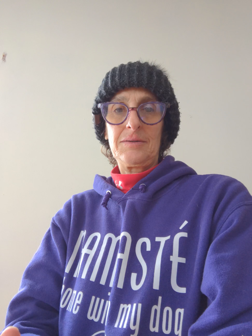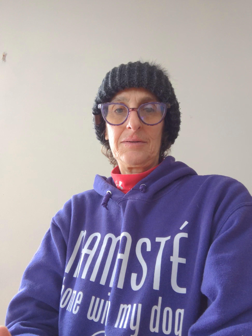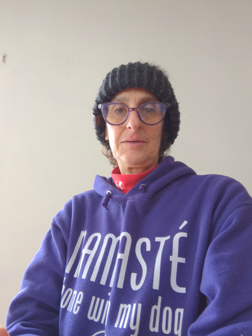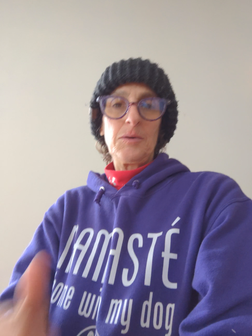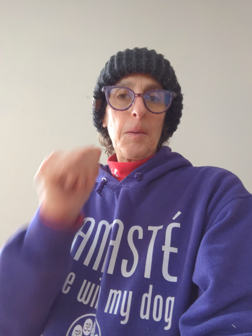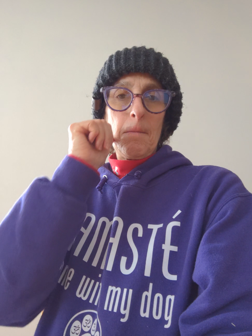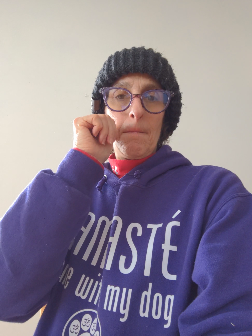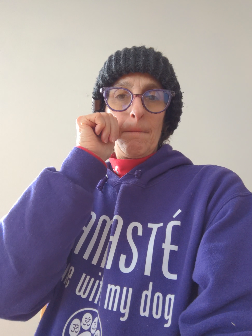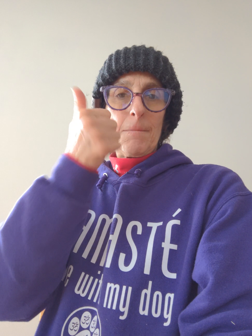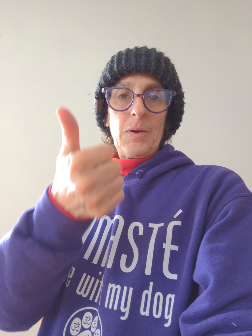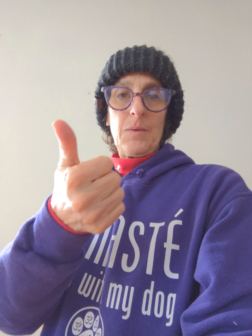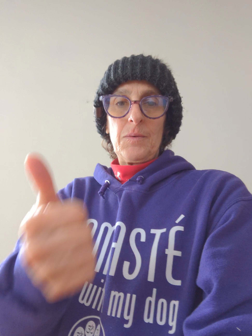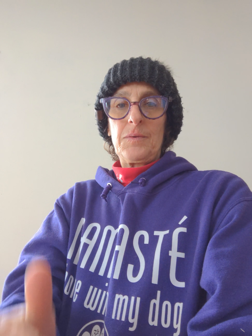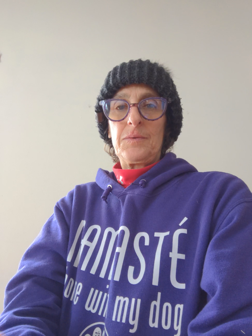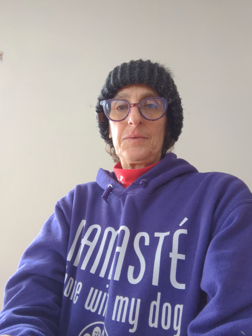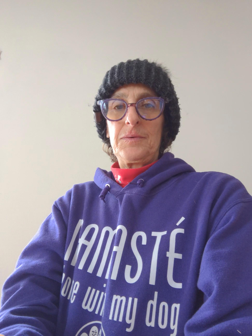tomorrow